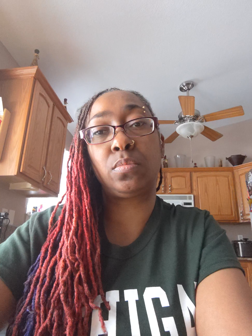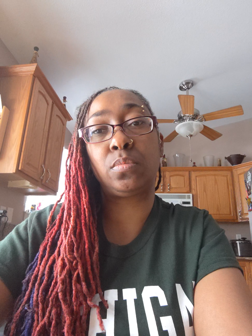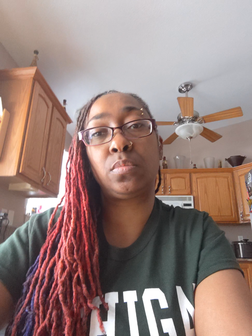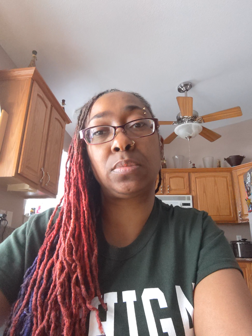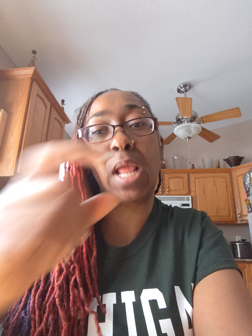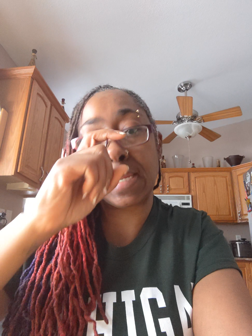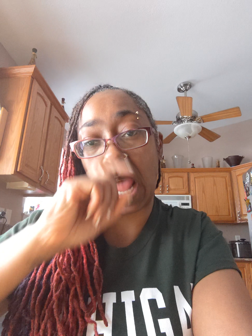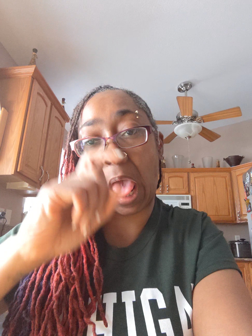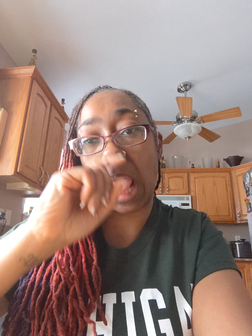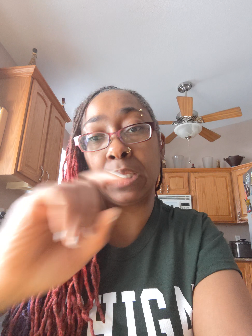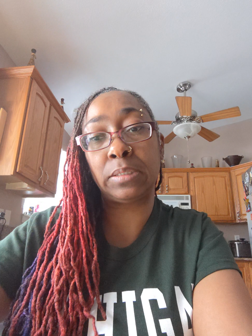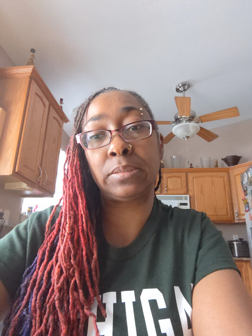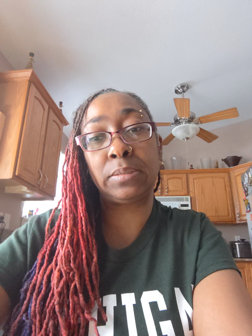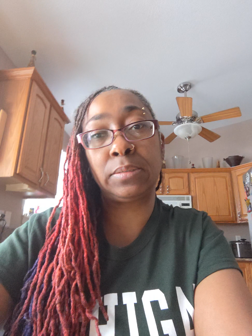doll